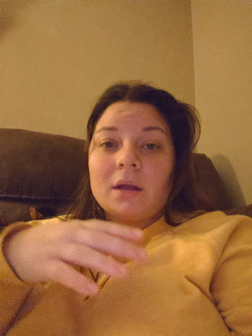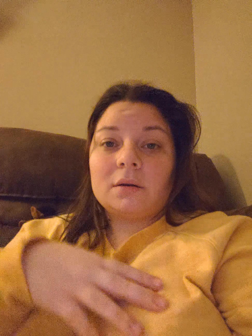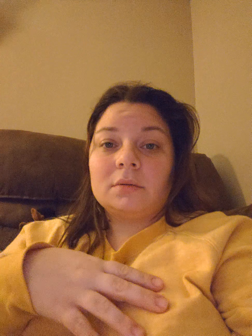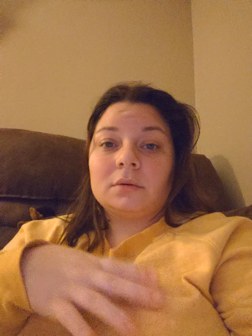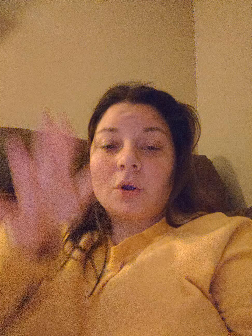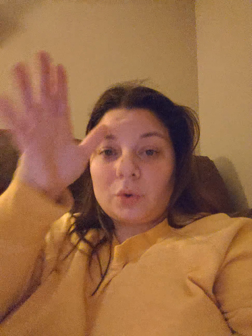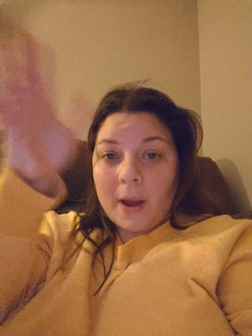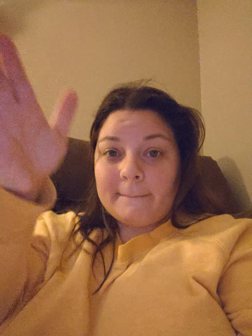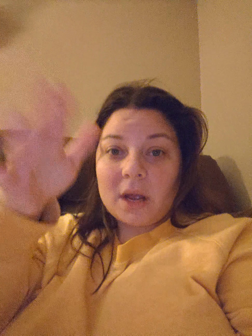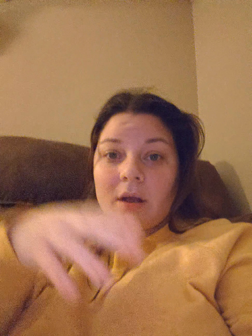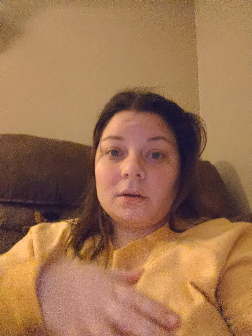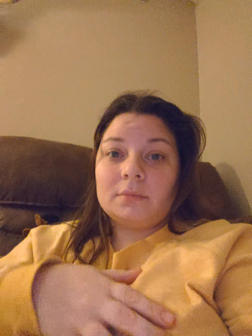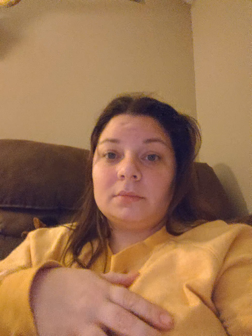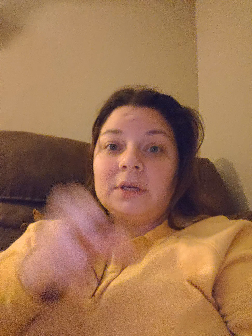grandpa